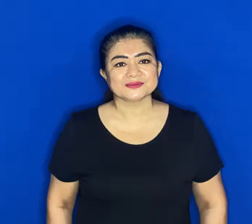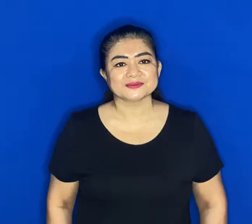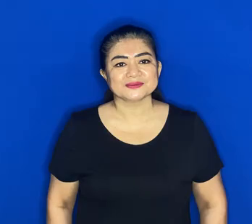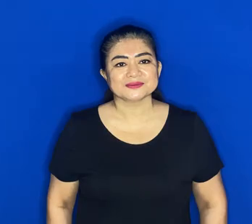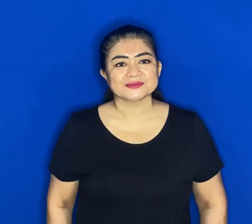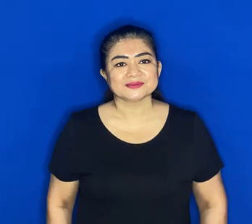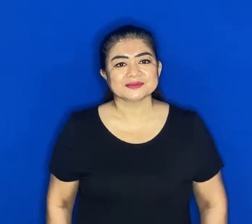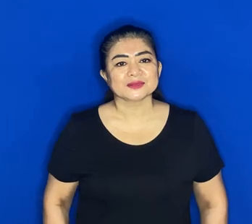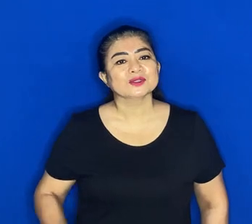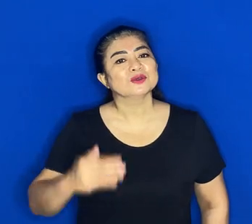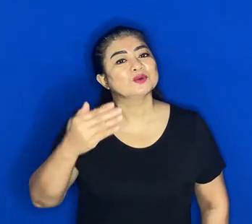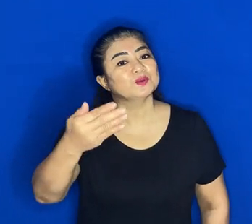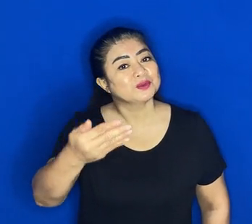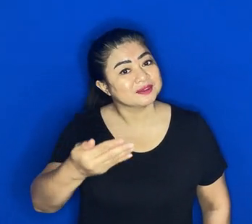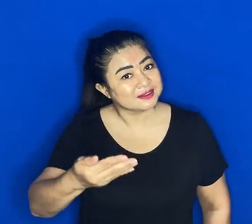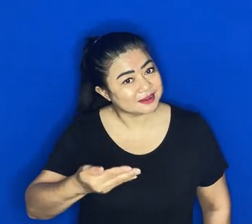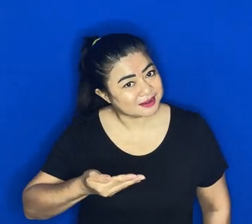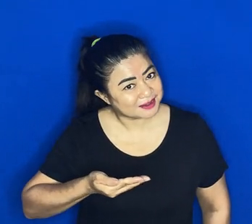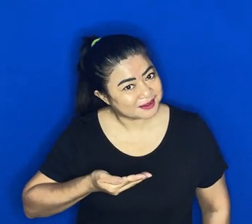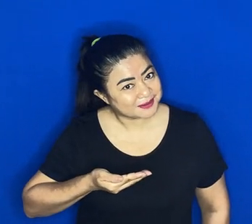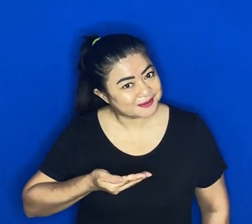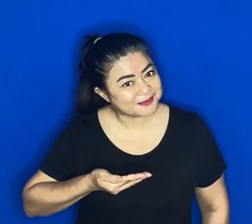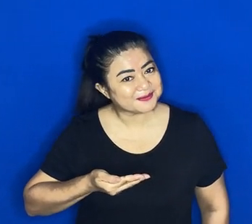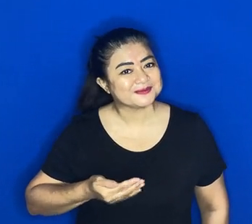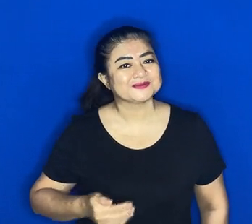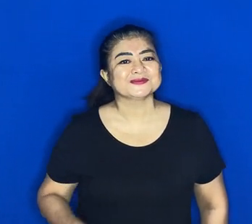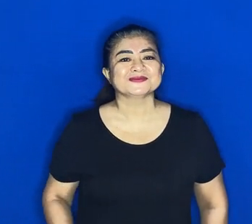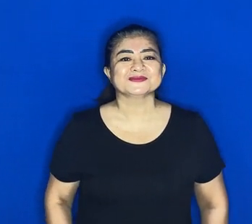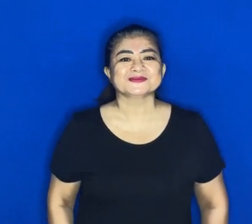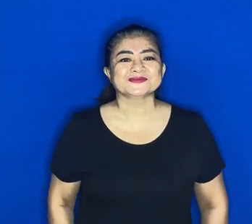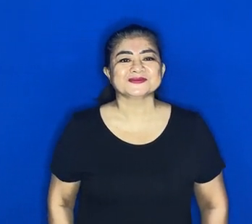youre welcome